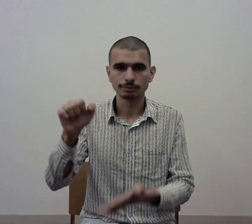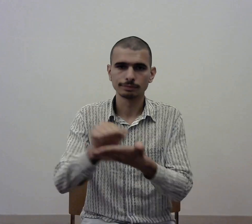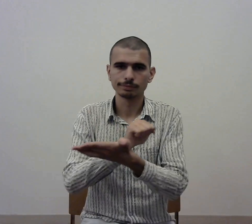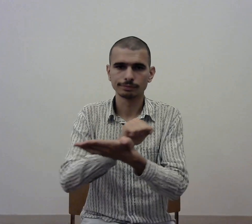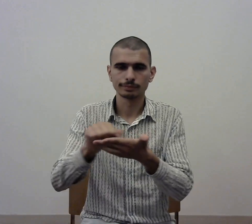sənəd